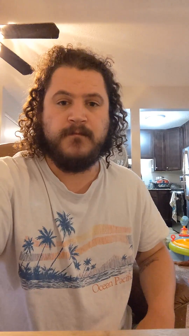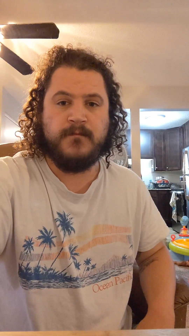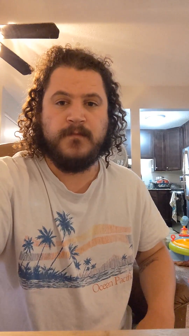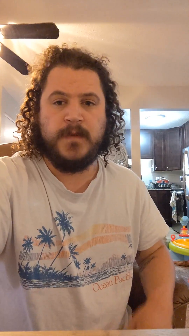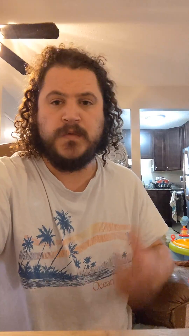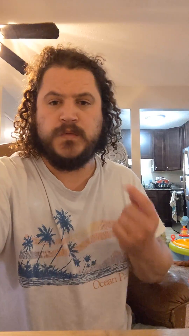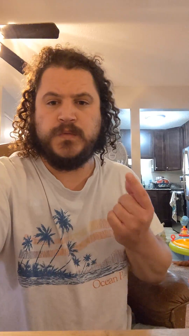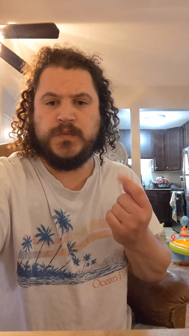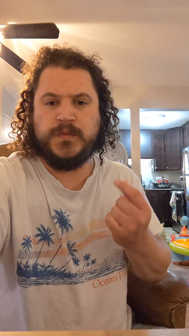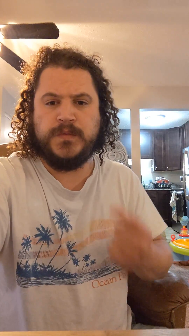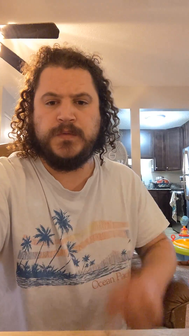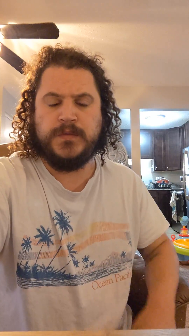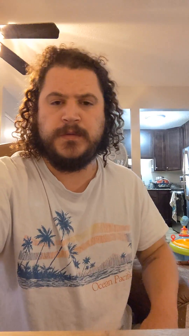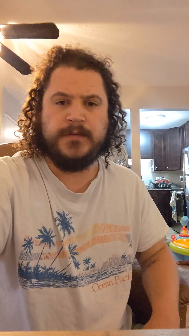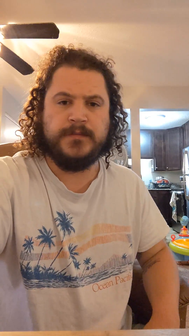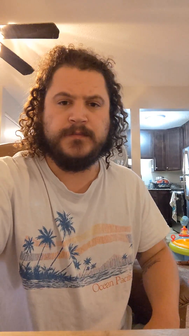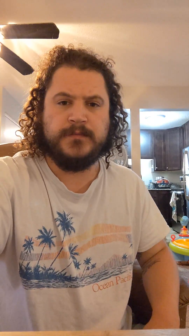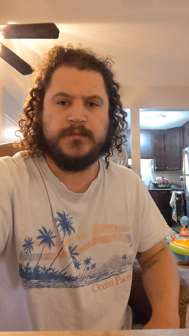do